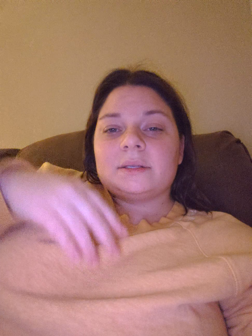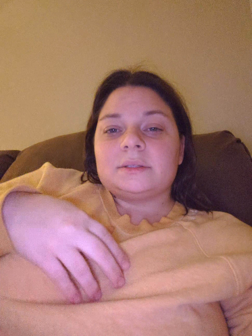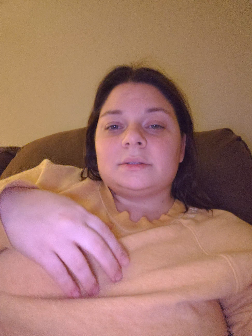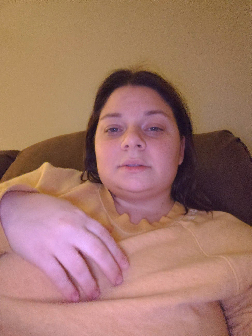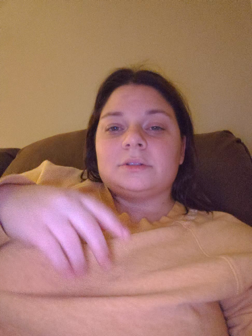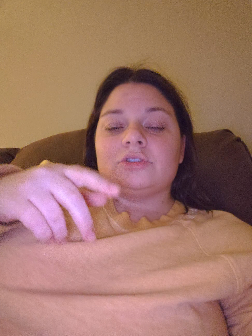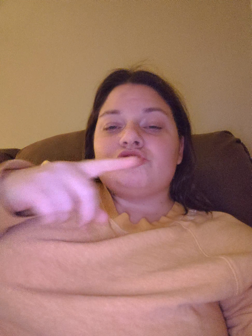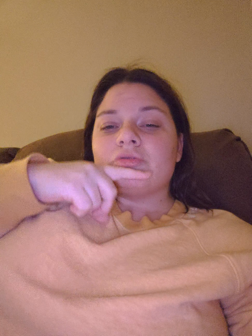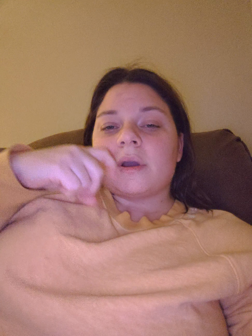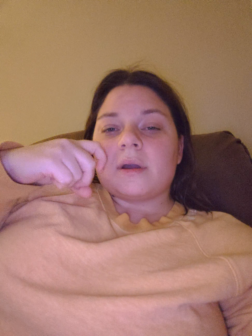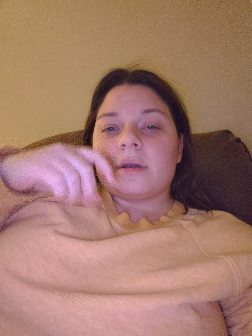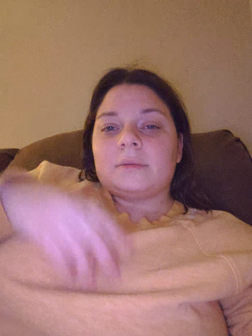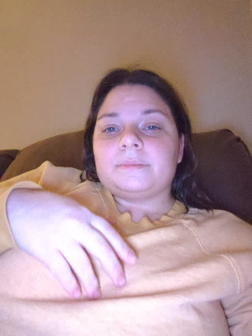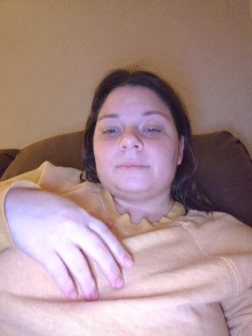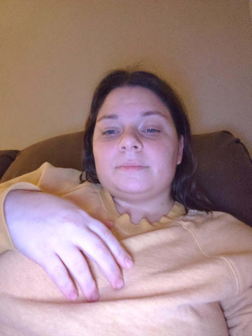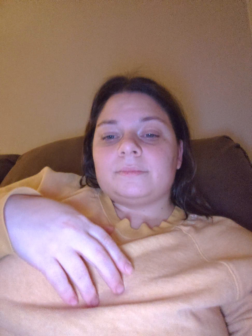dry